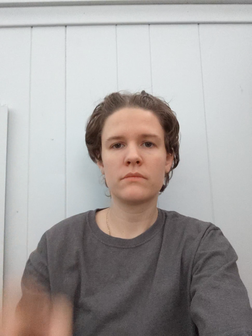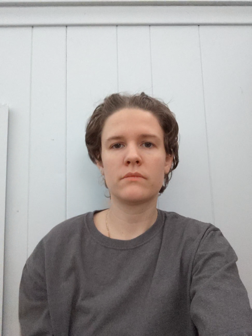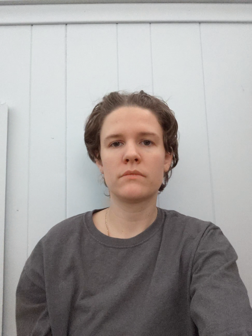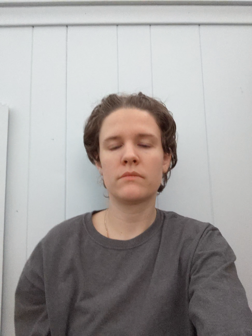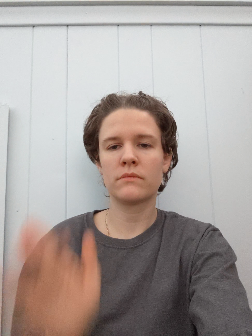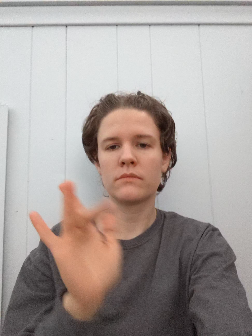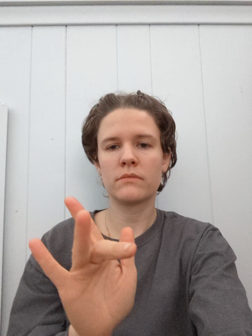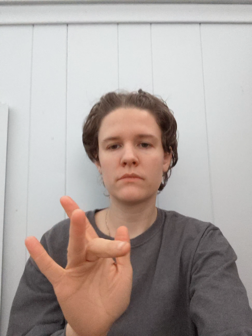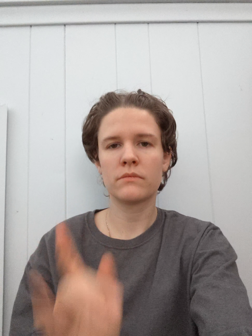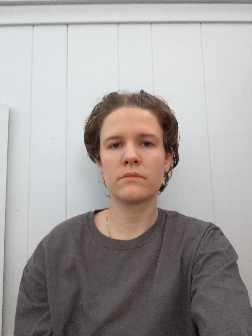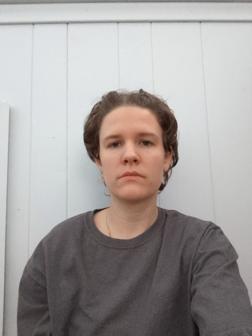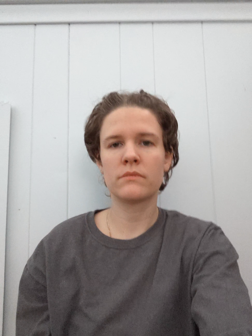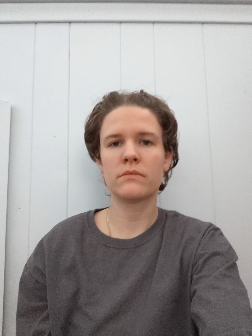touch